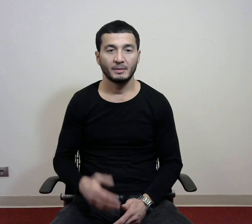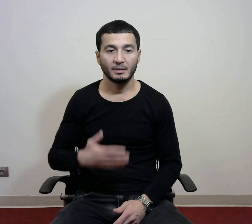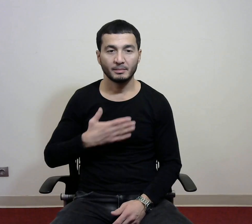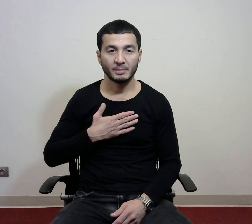mən